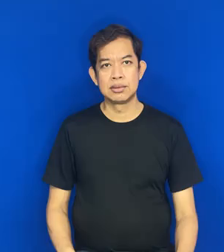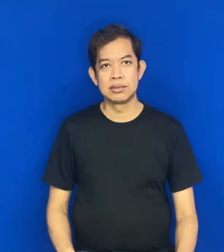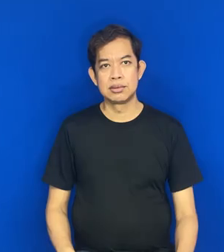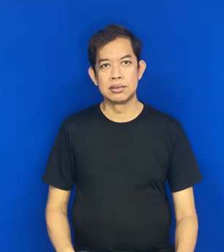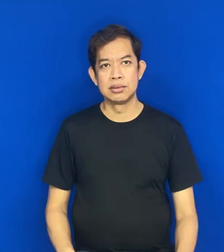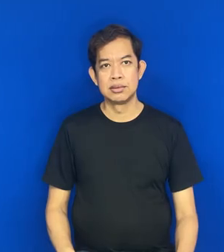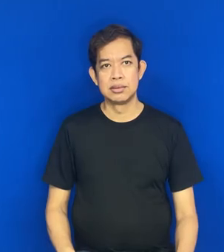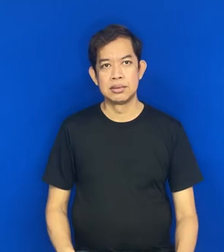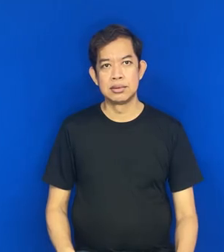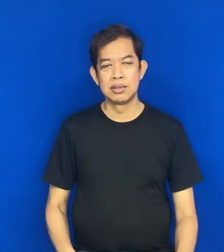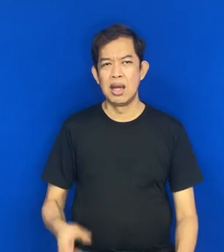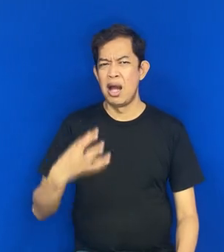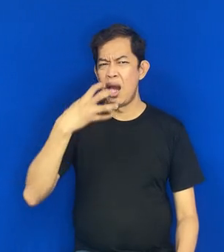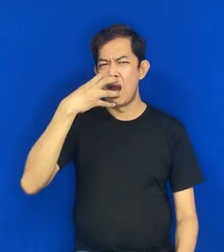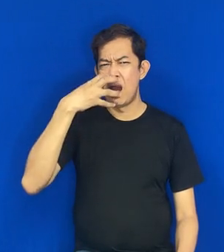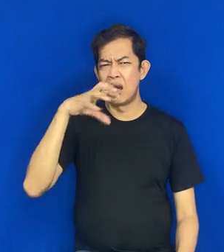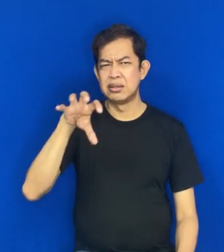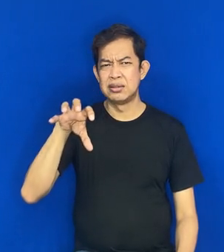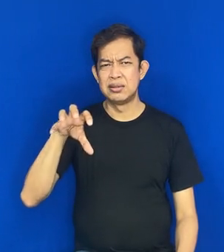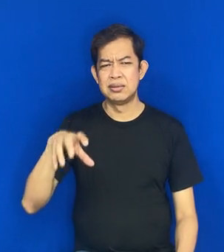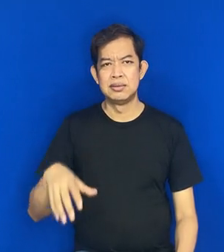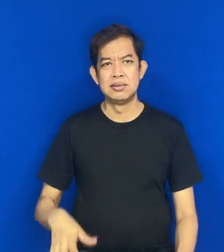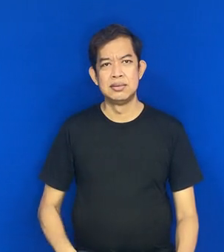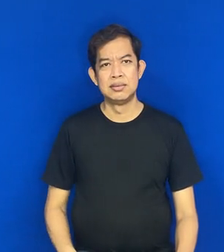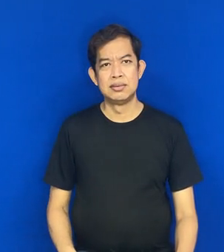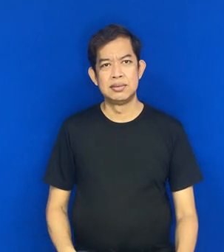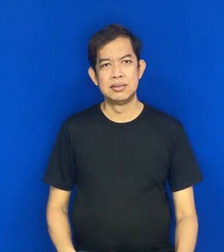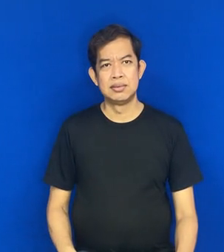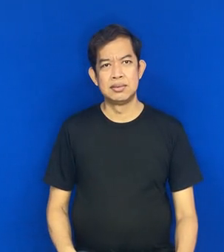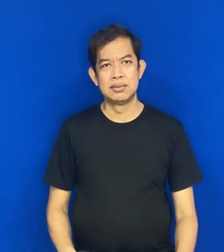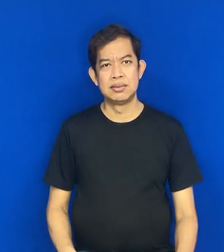hot